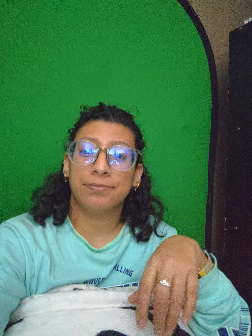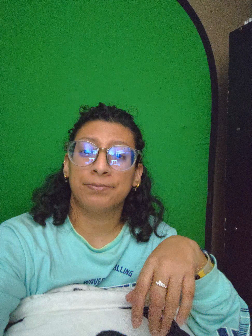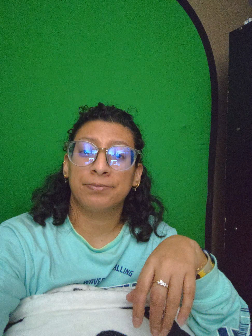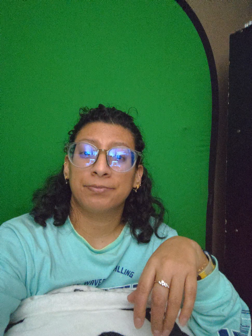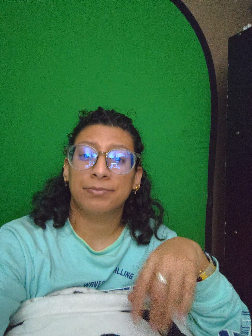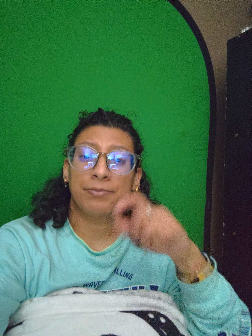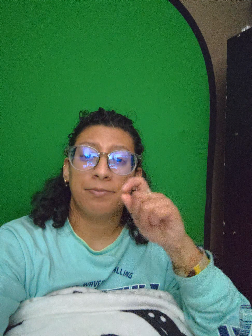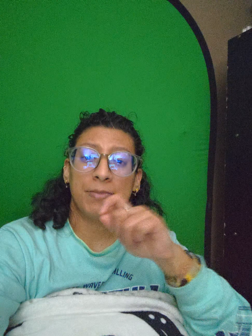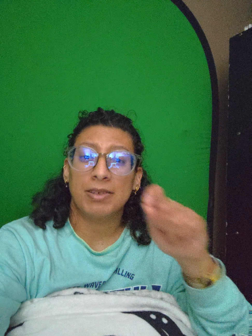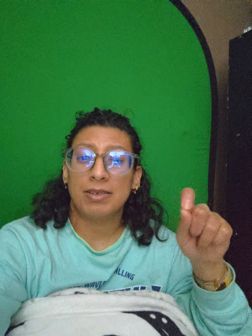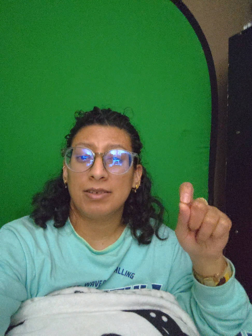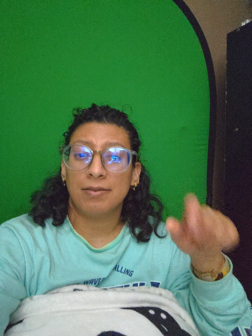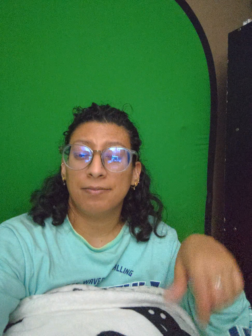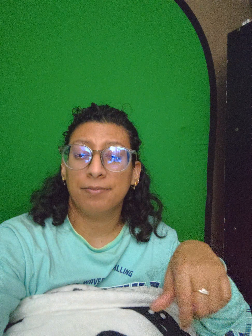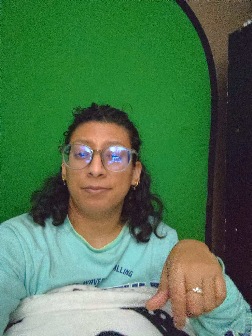pen